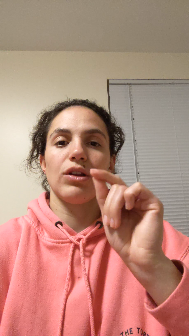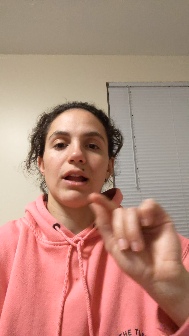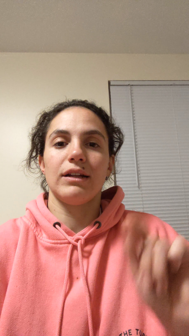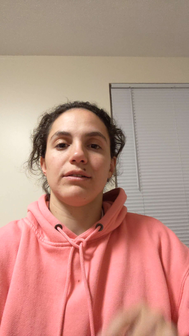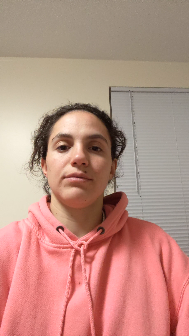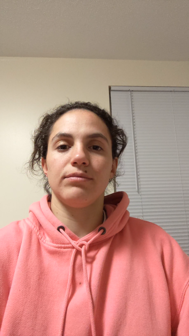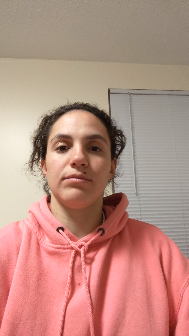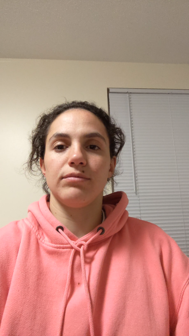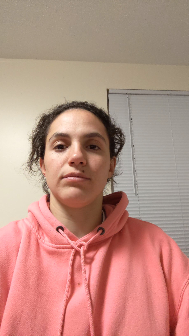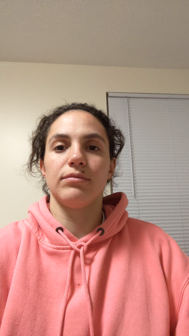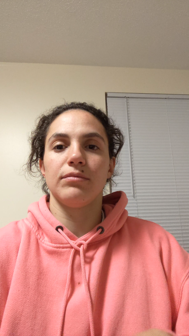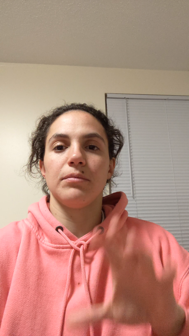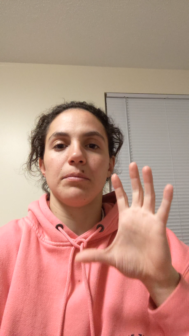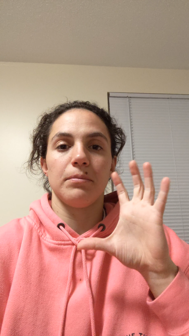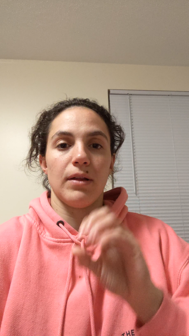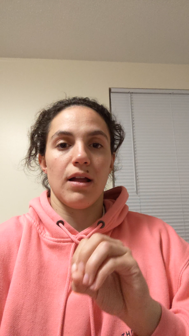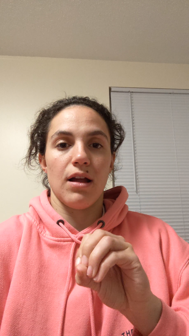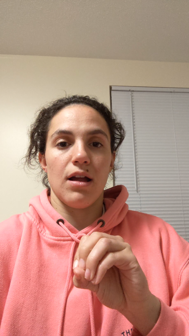bite